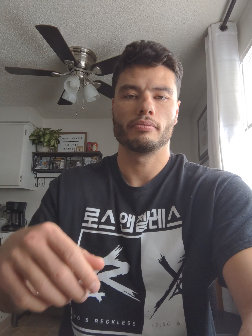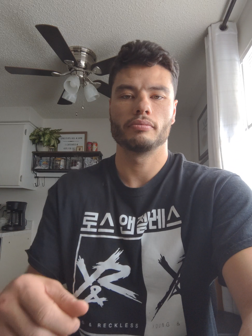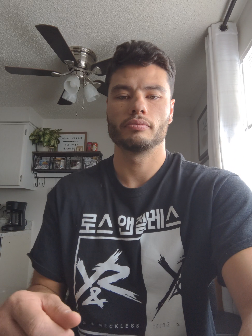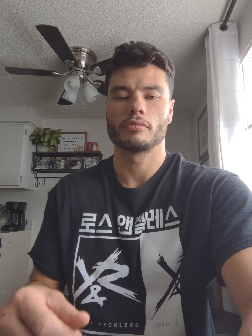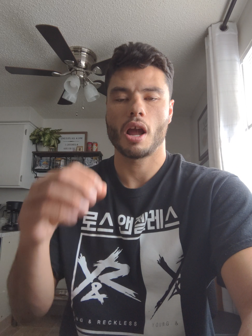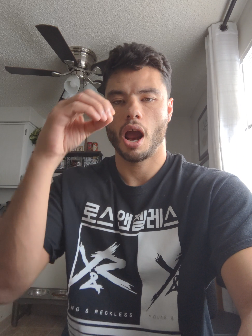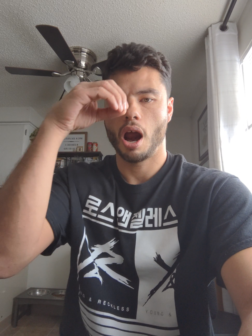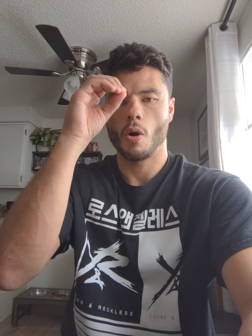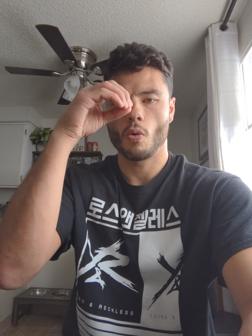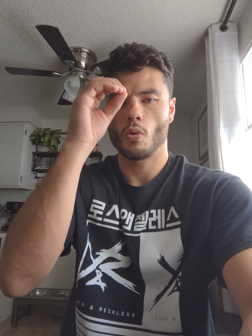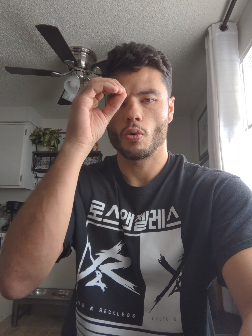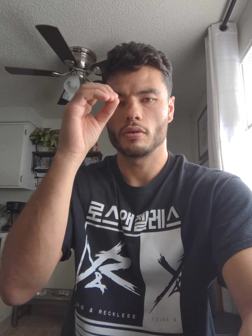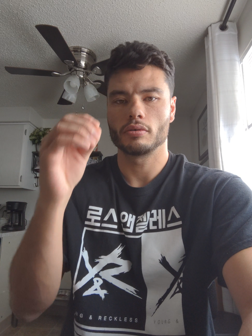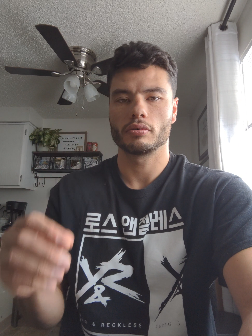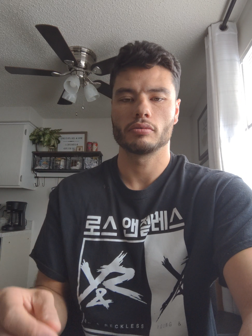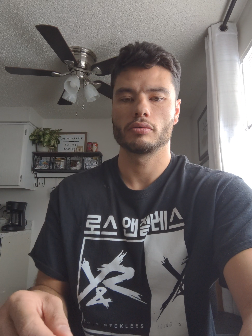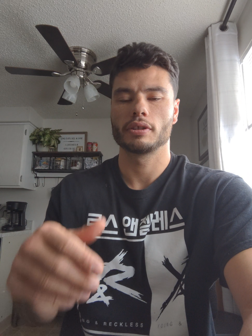owl